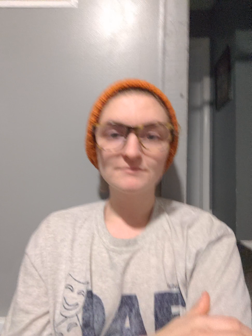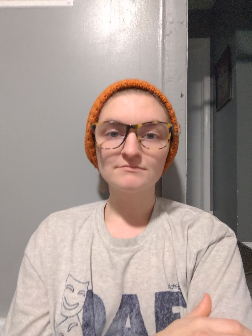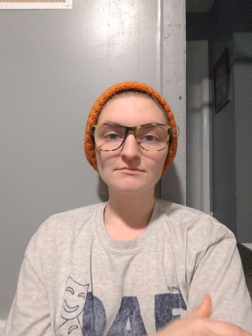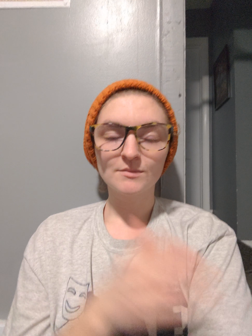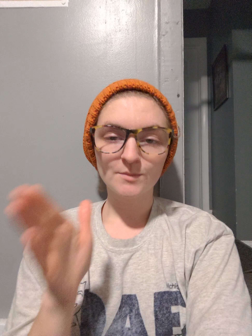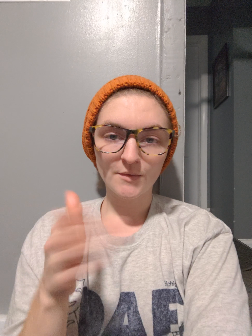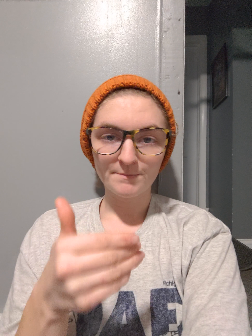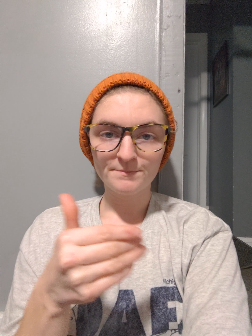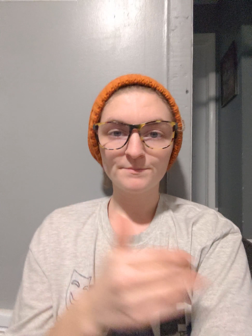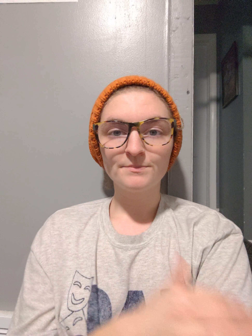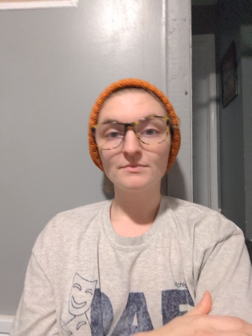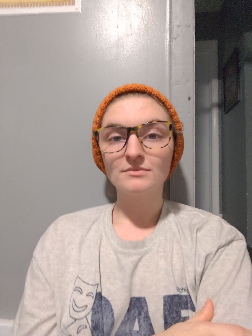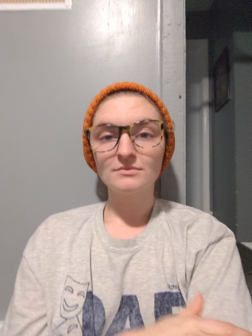room